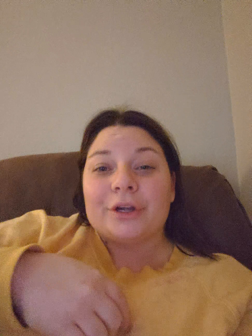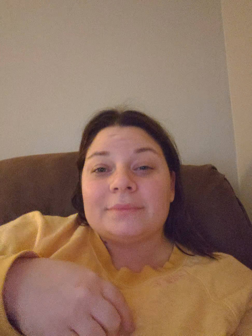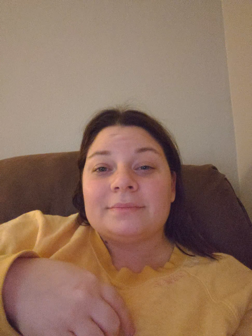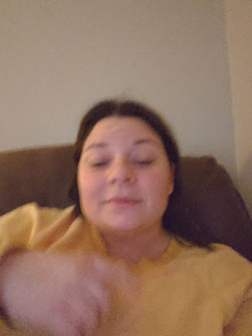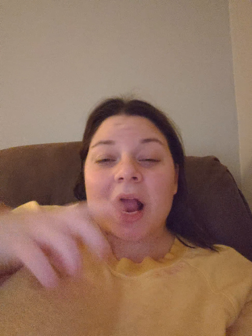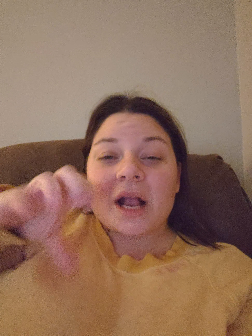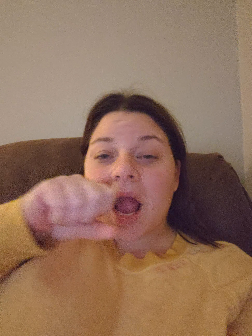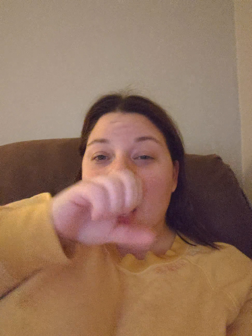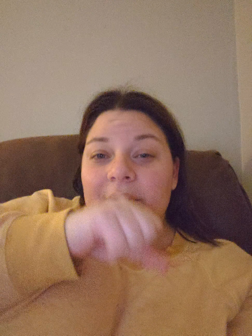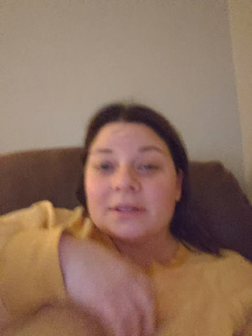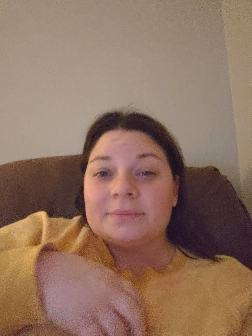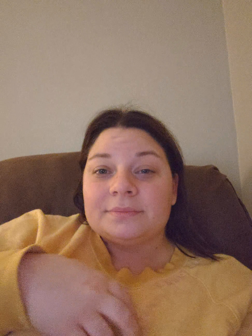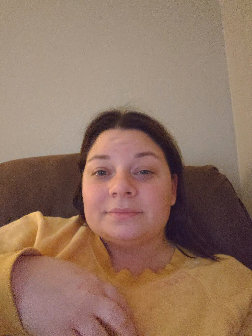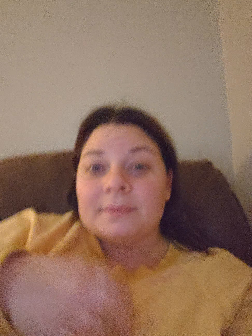carrot